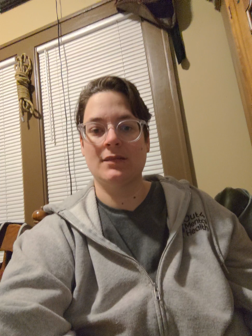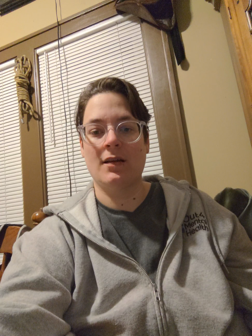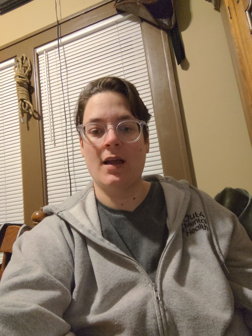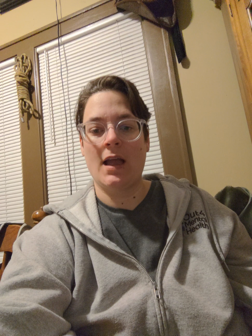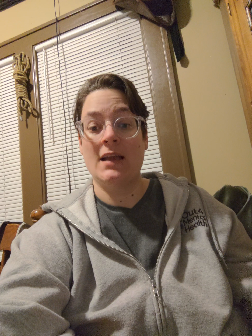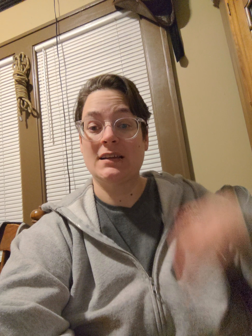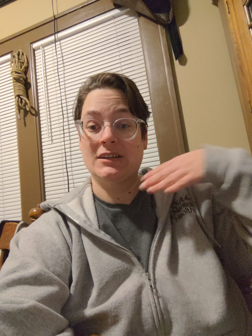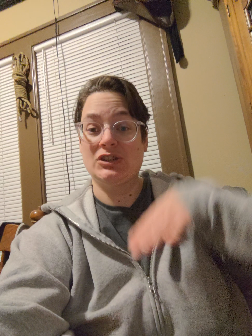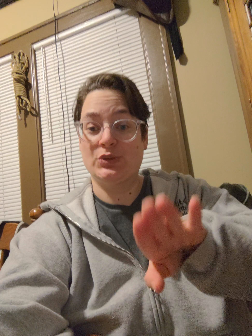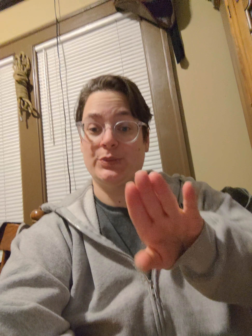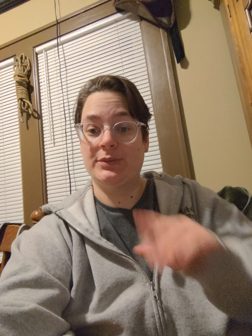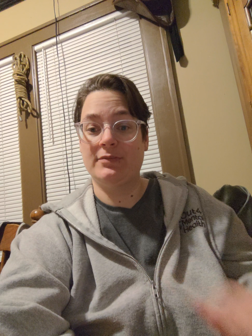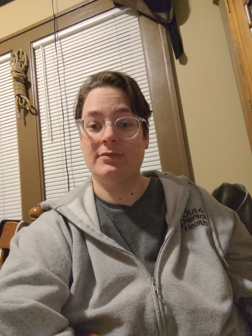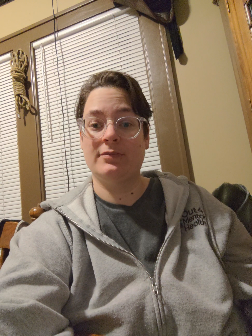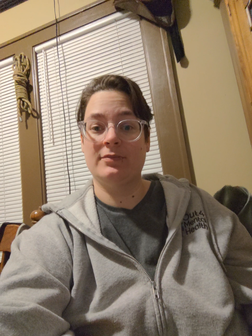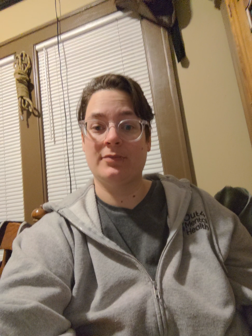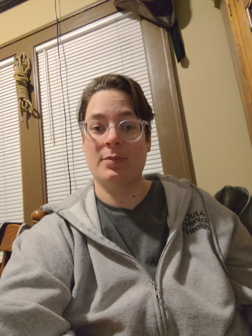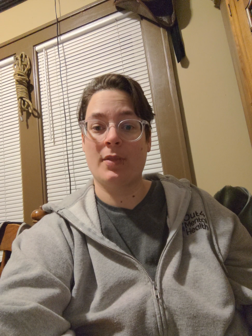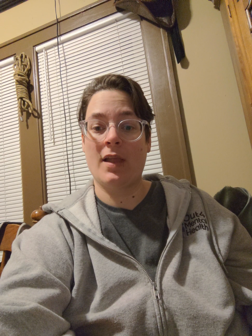into